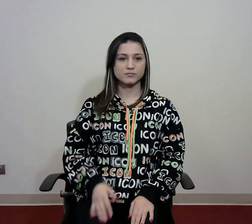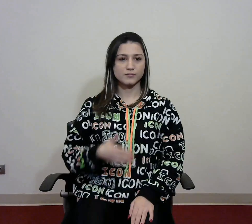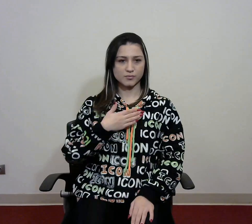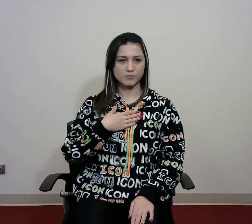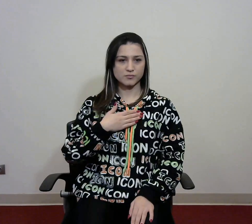mən